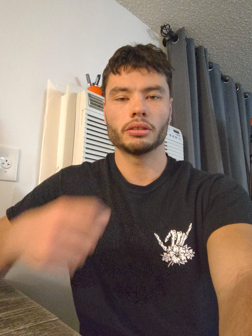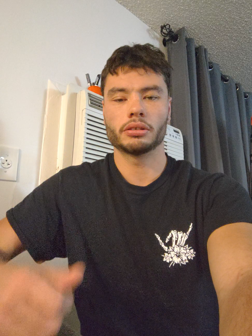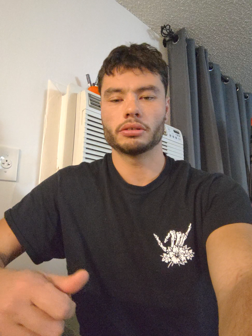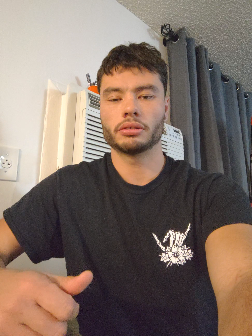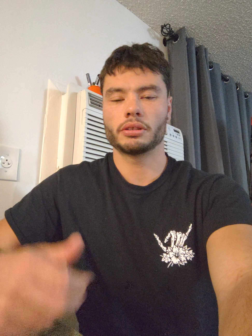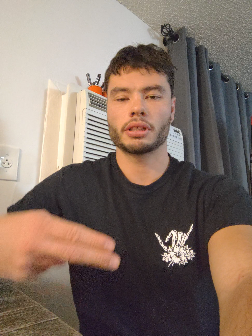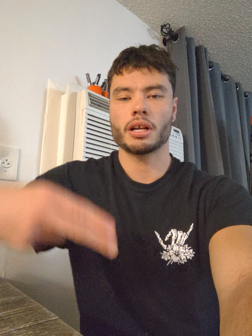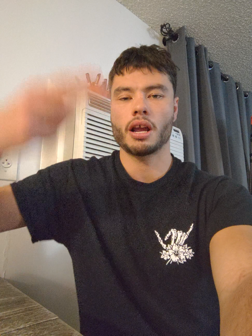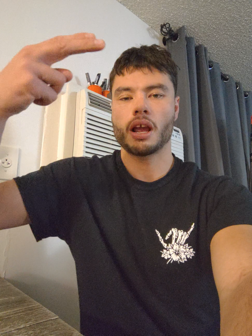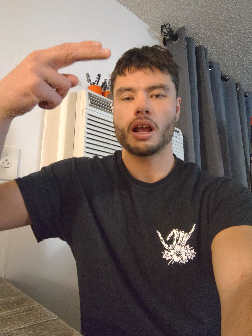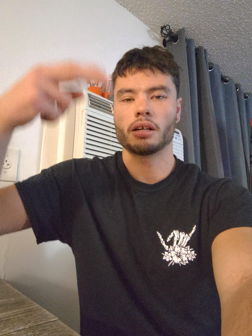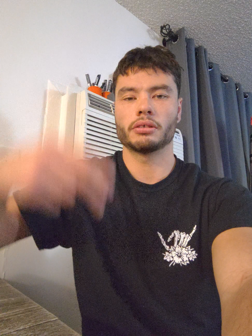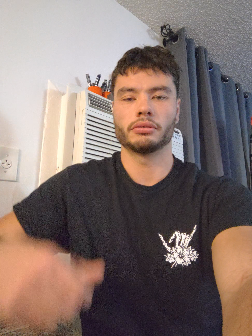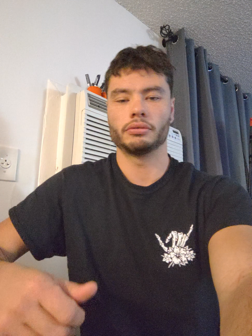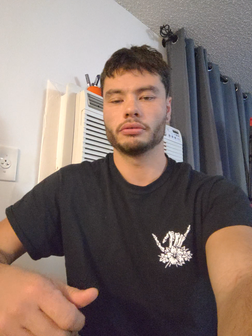high